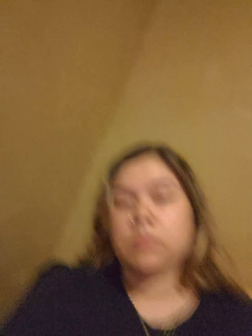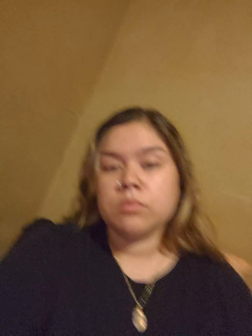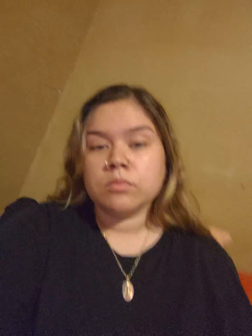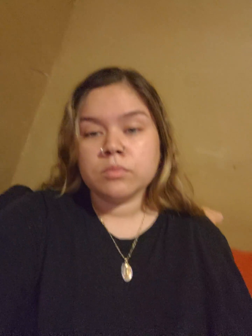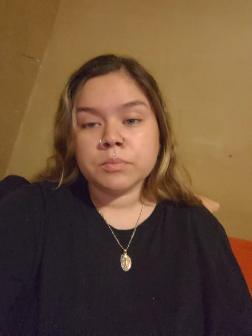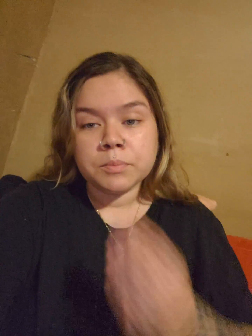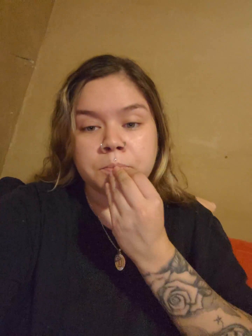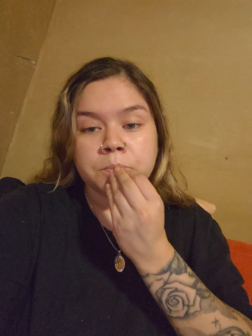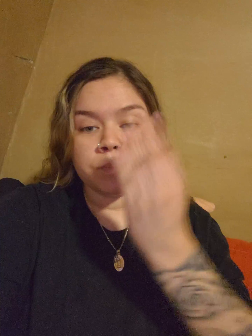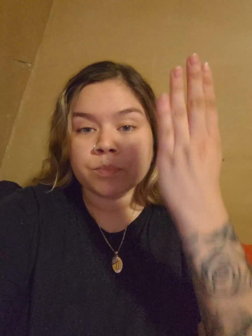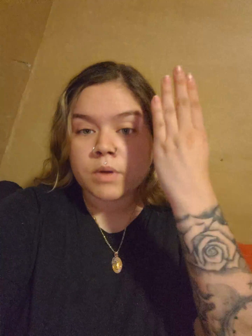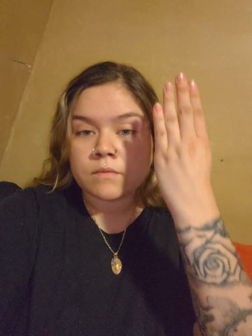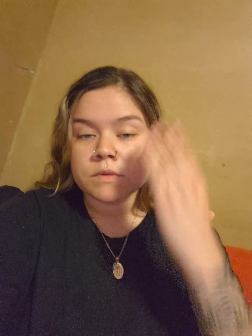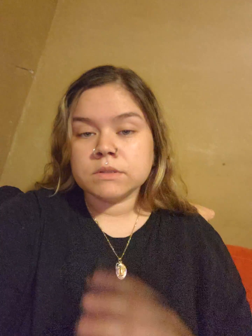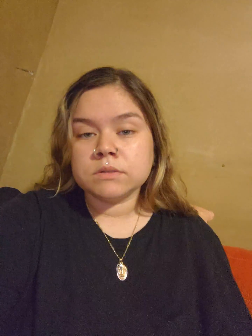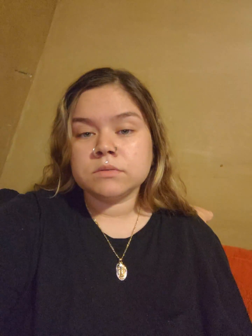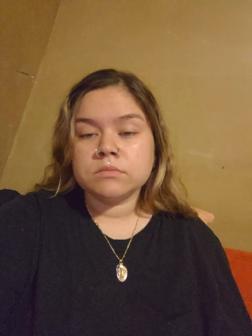breakfast